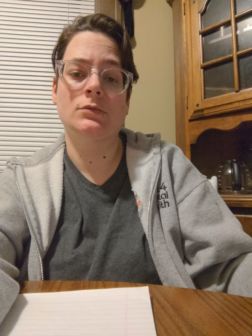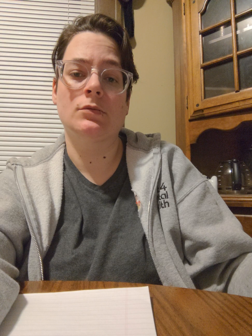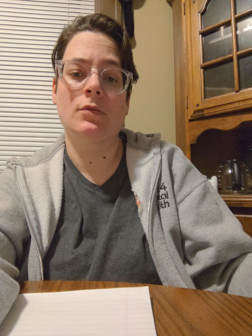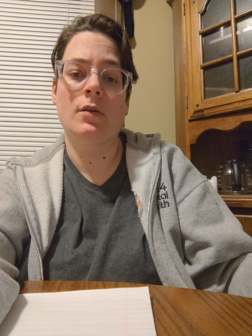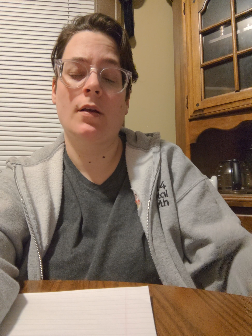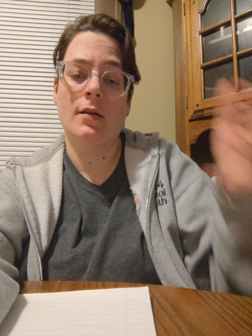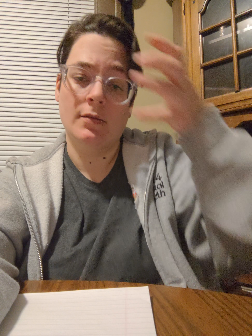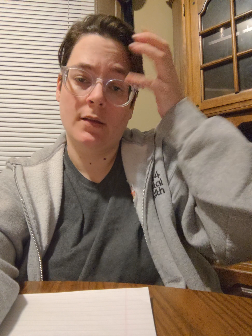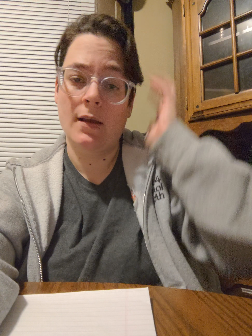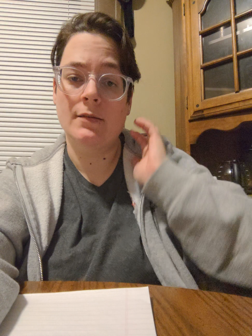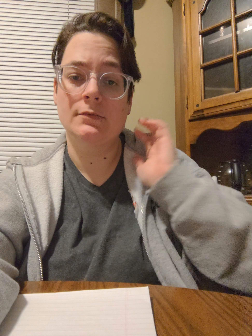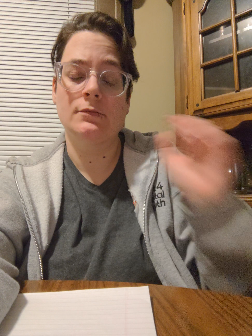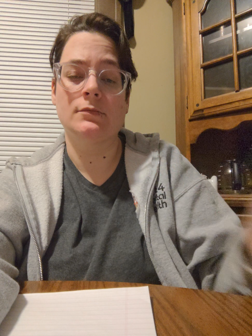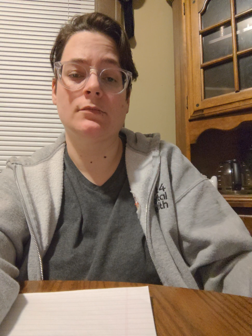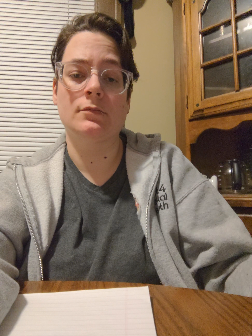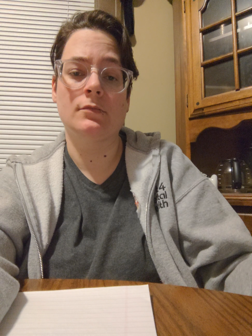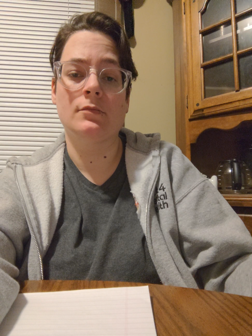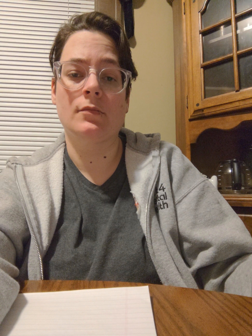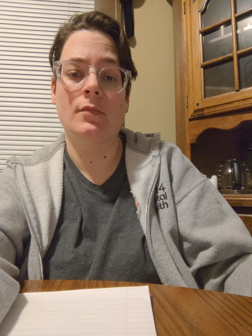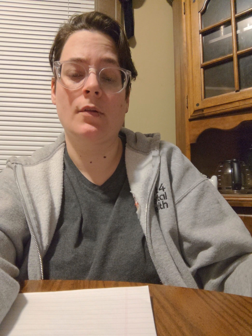lion